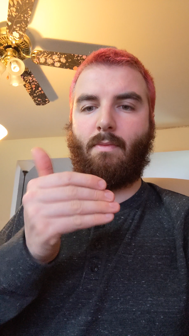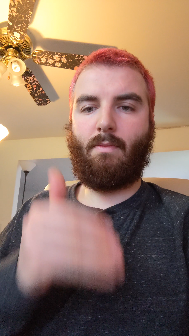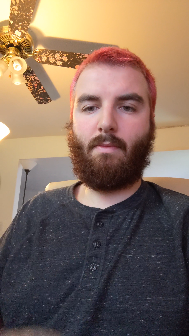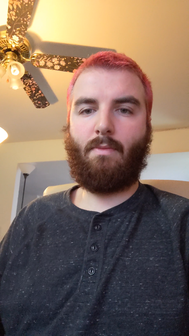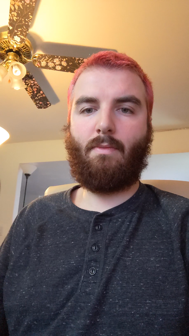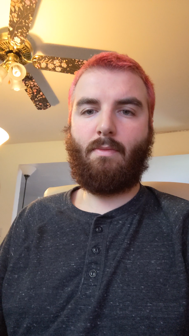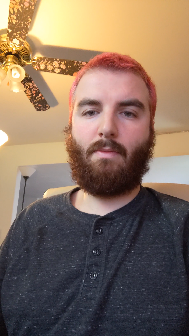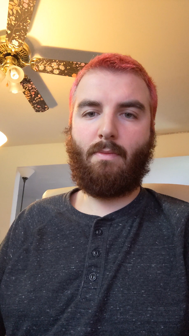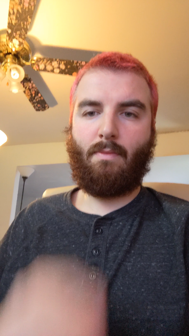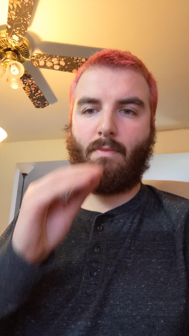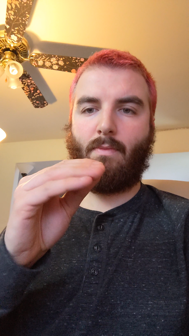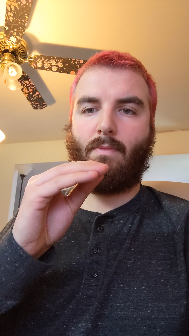fix